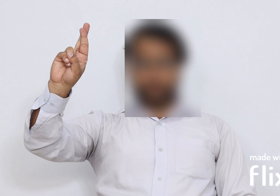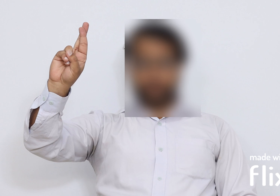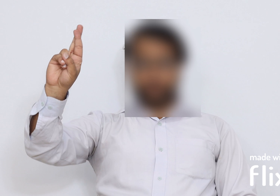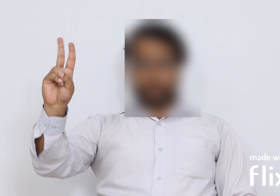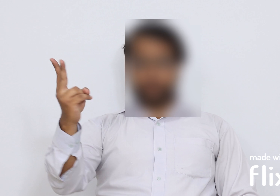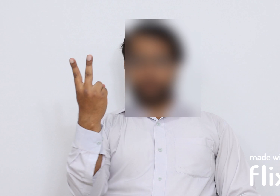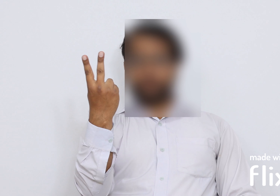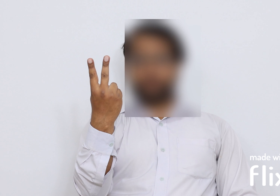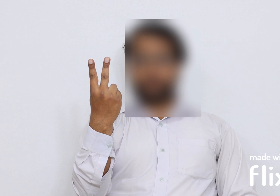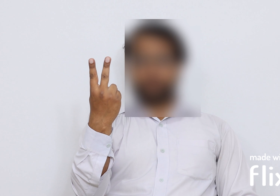ڑ